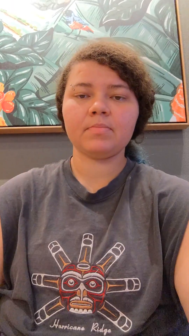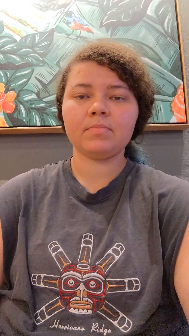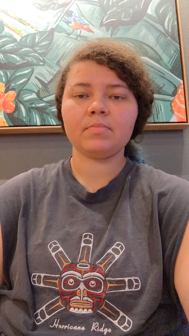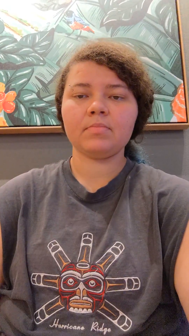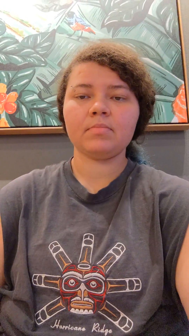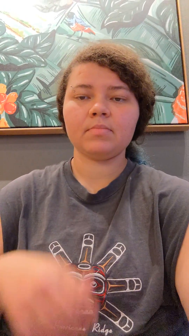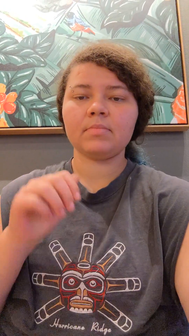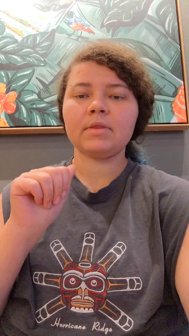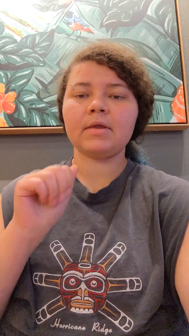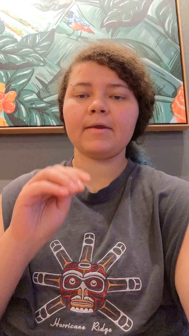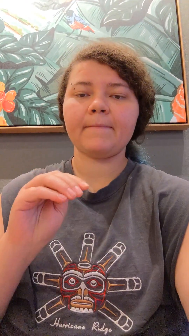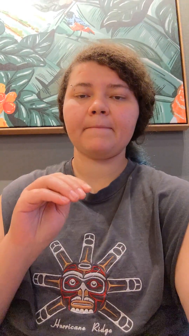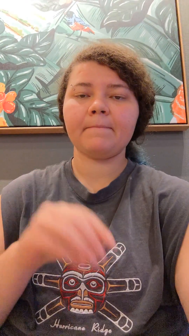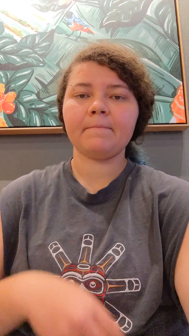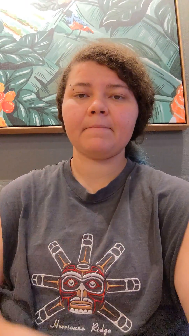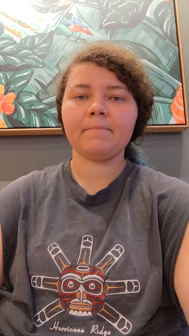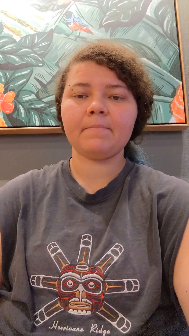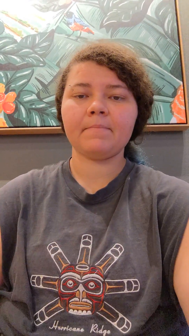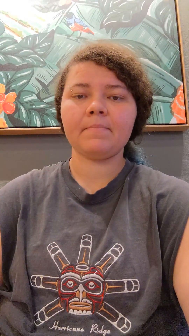am